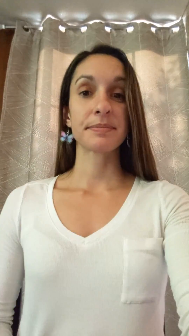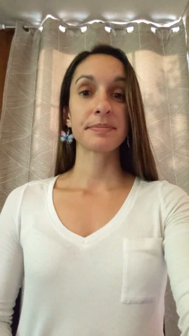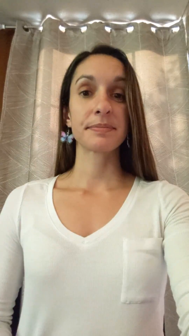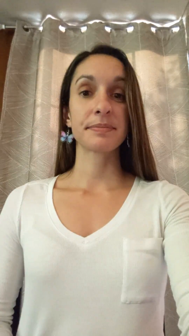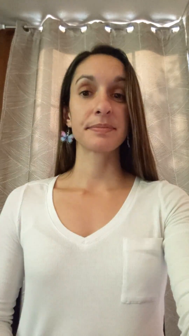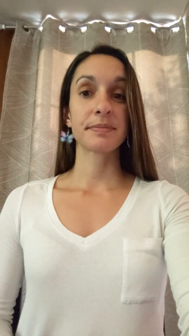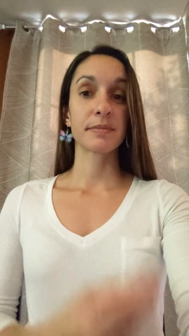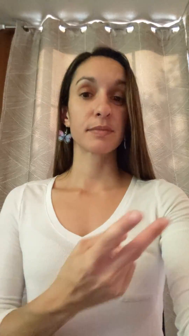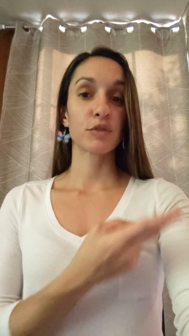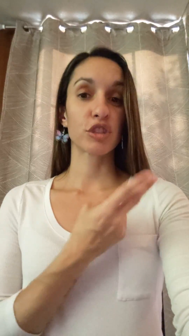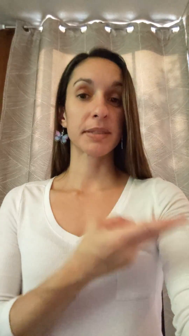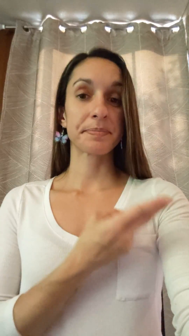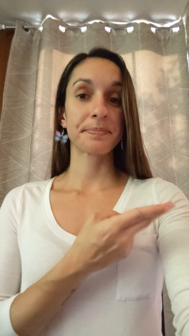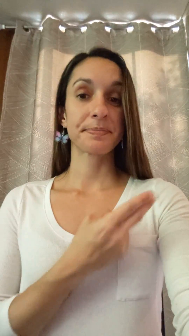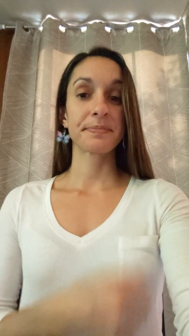sheep